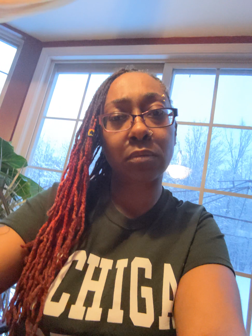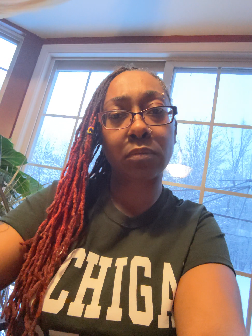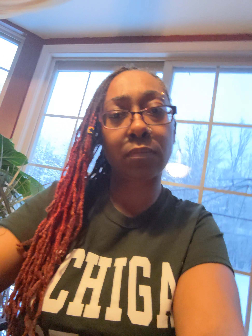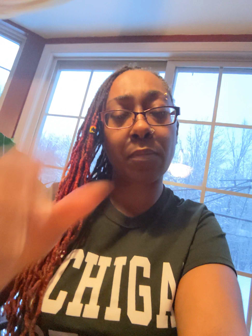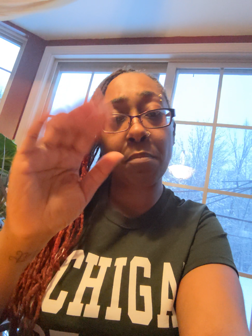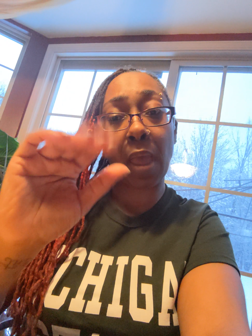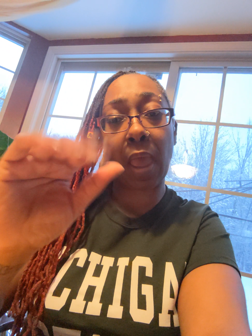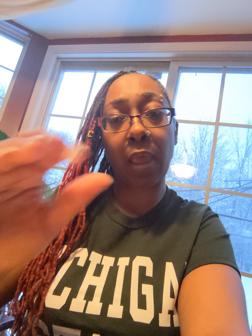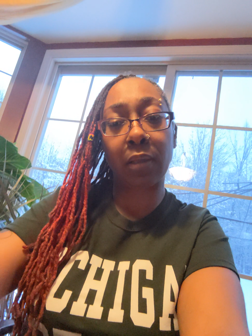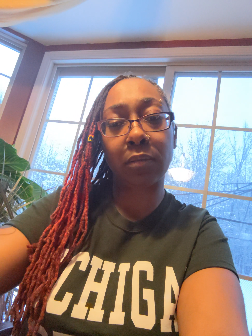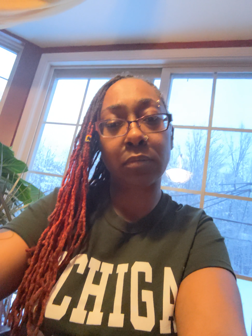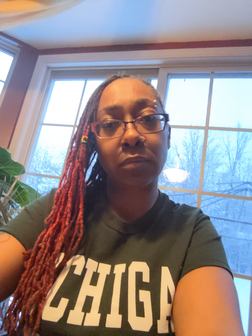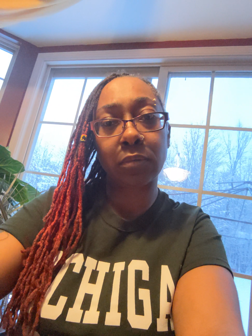bye